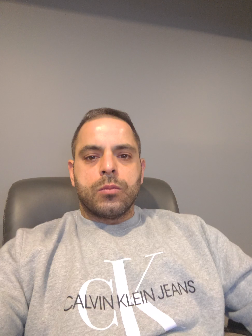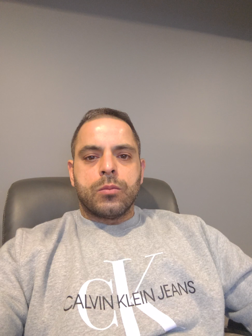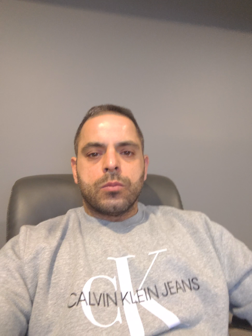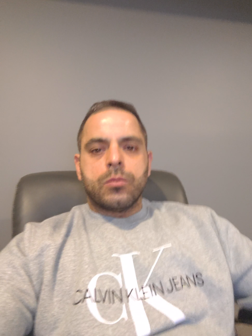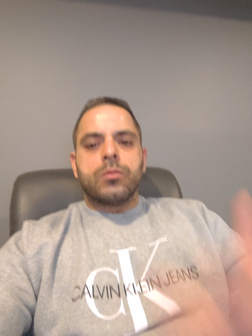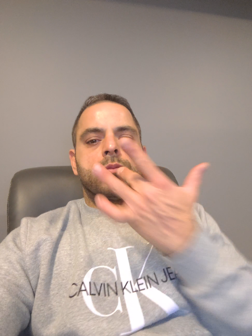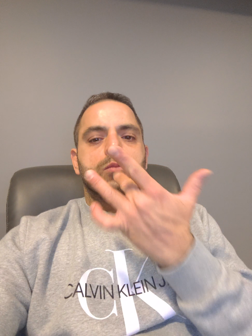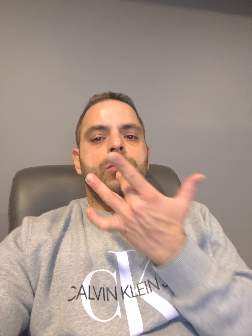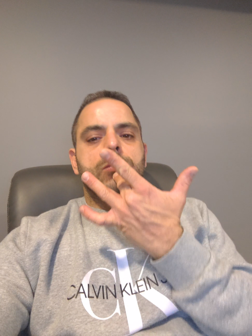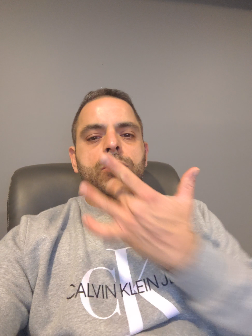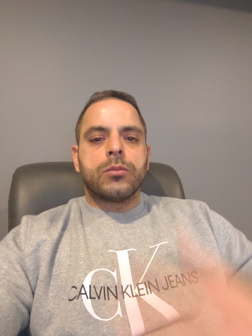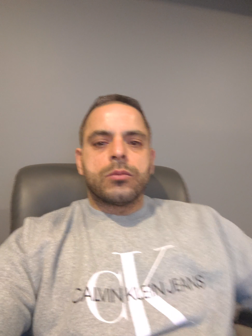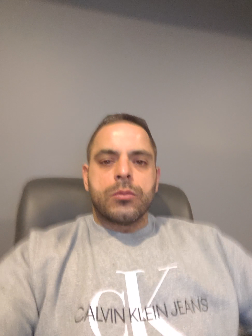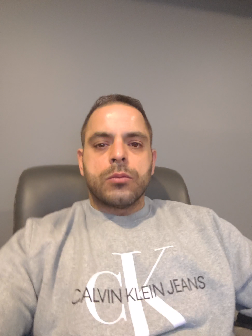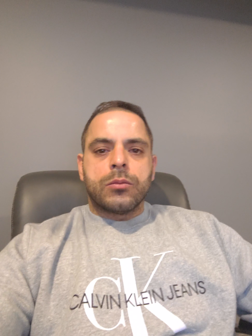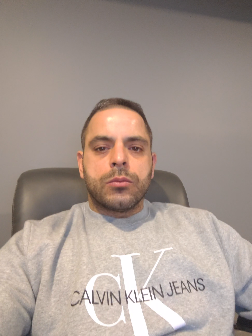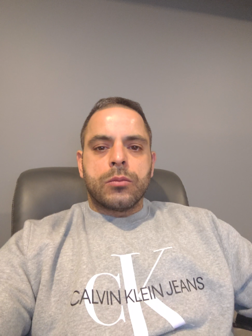taste